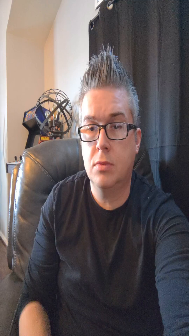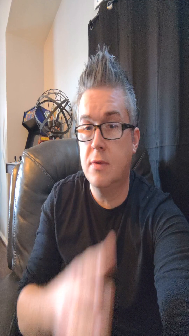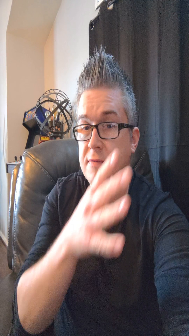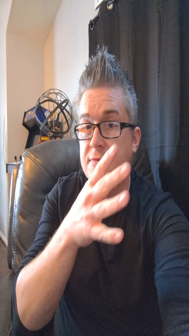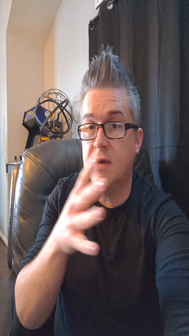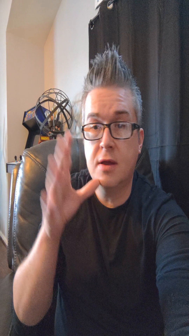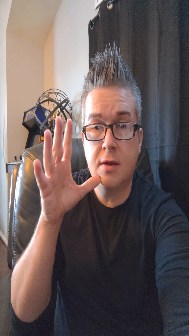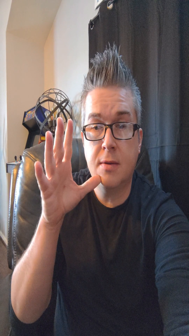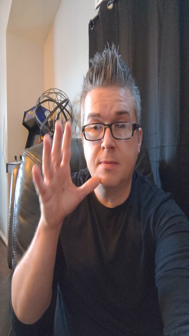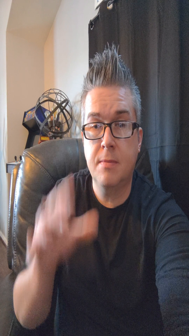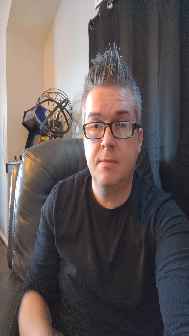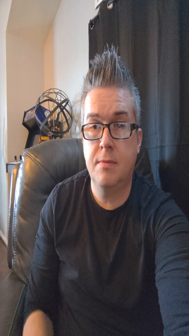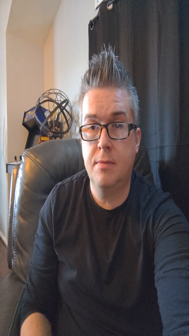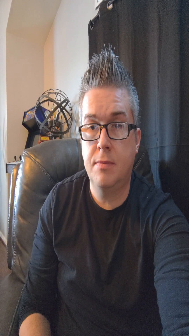farm